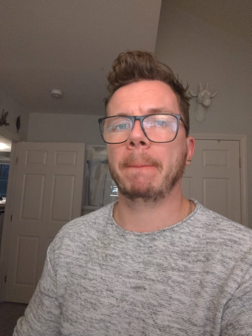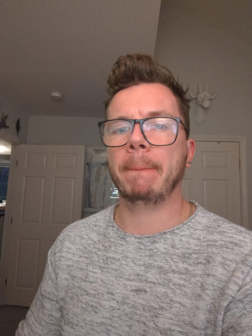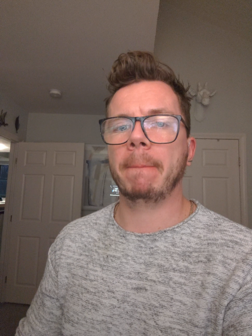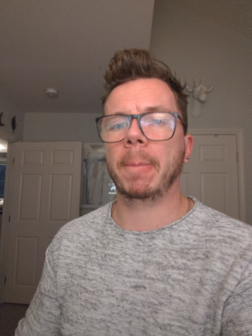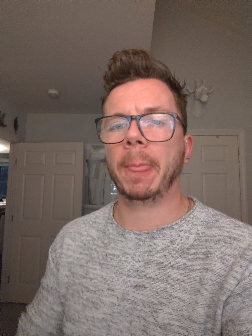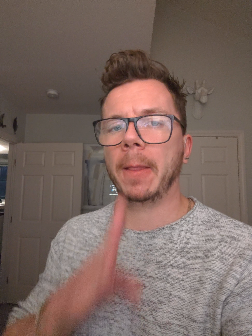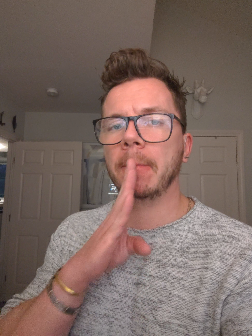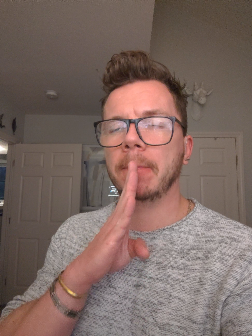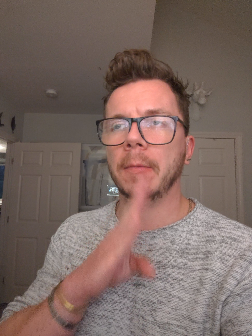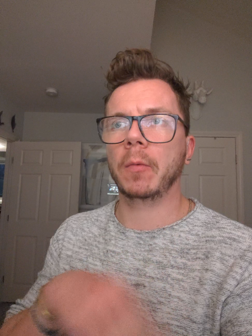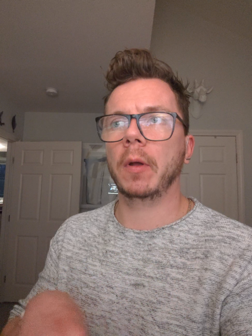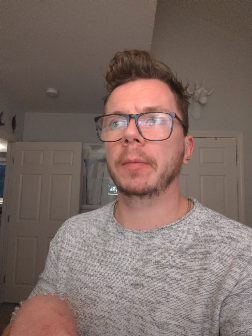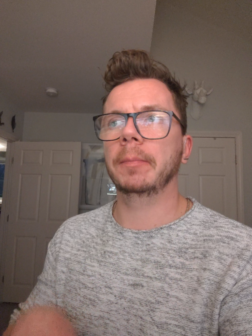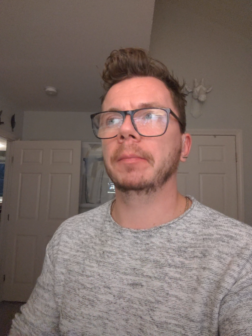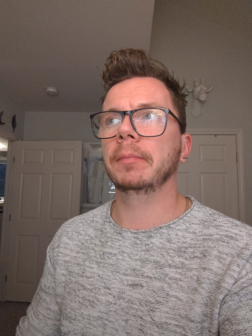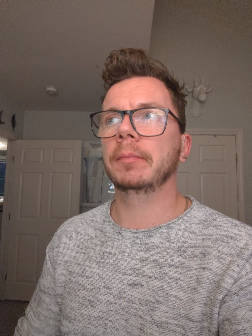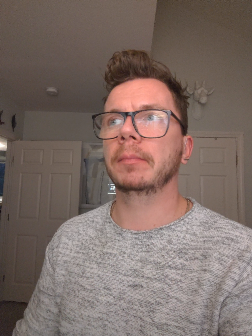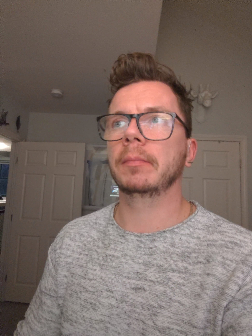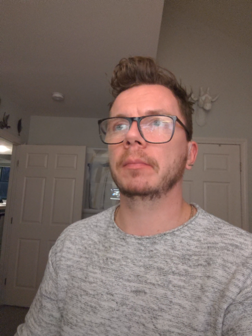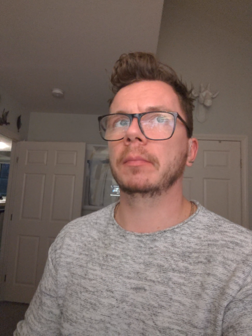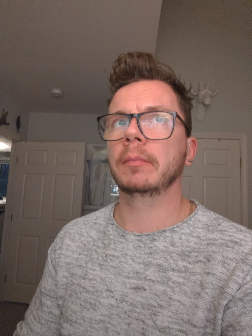quiet